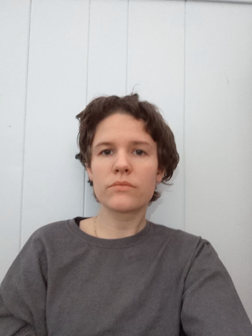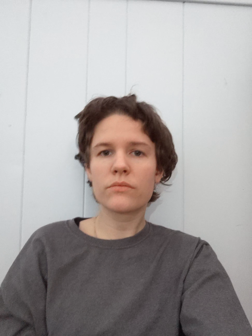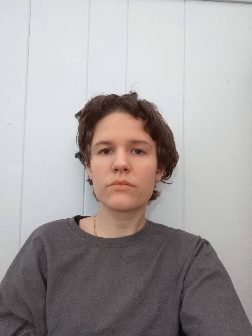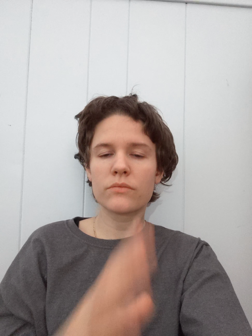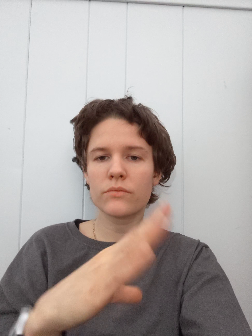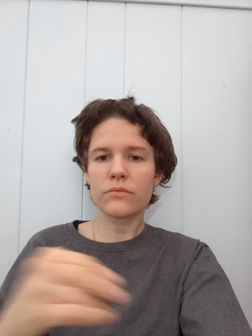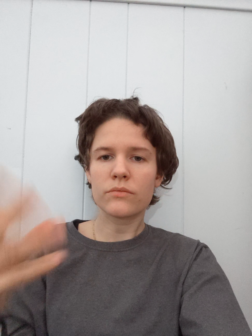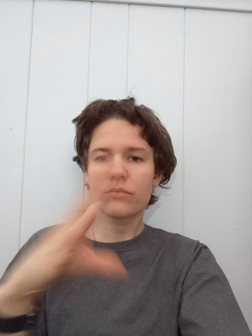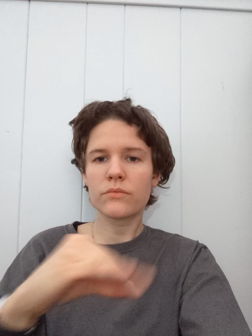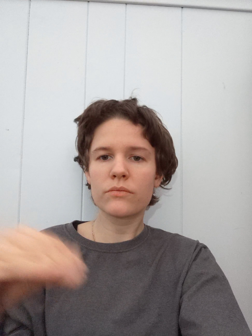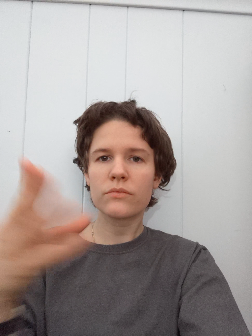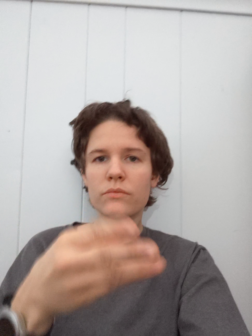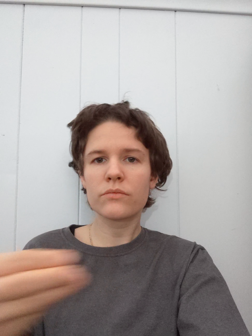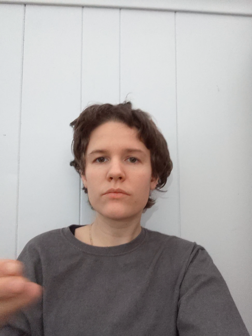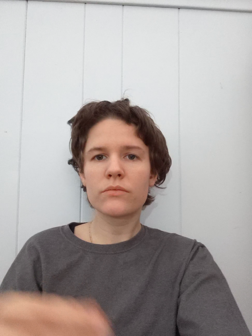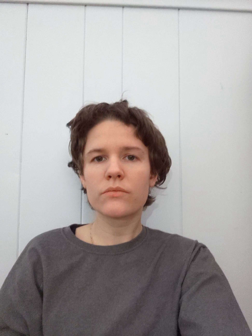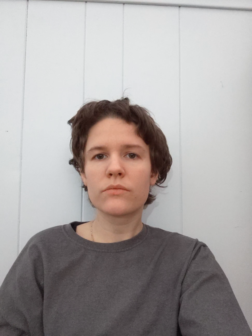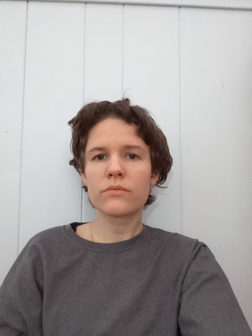story